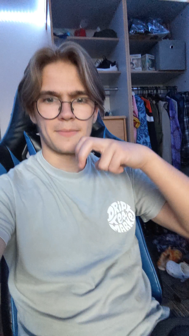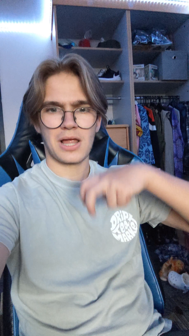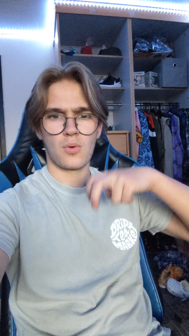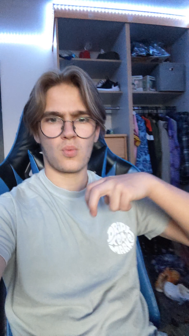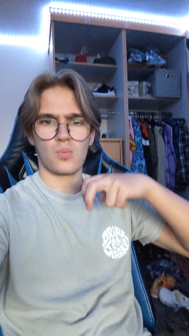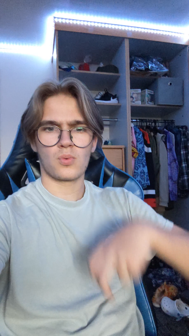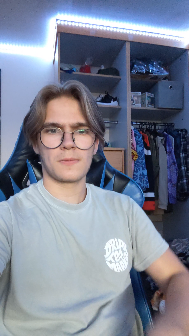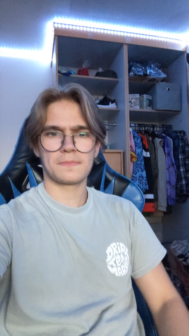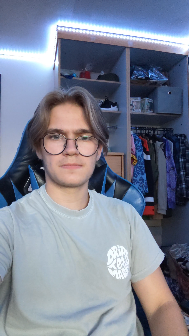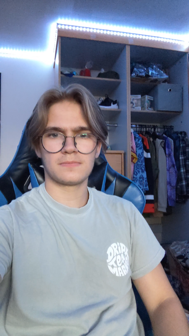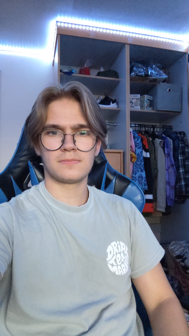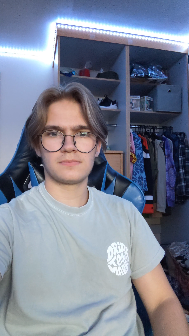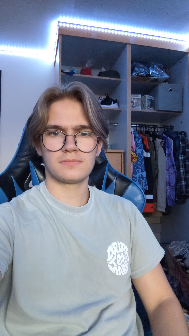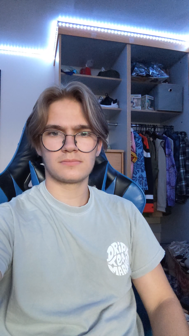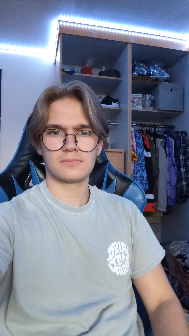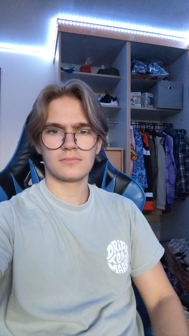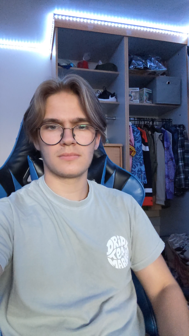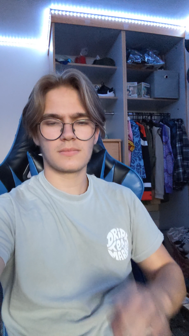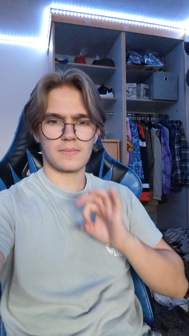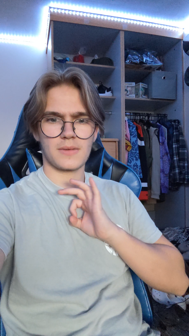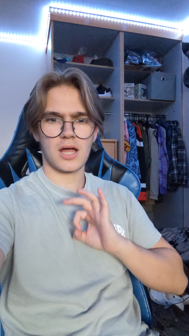button